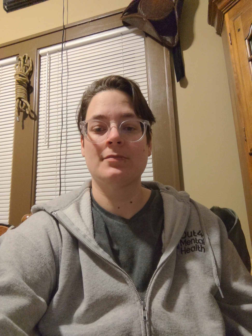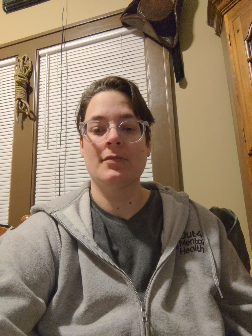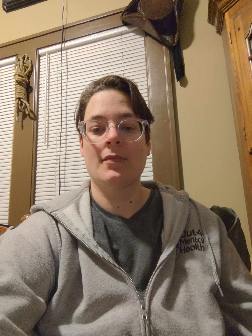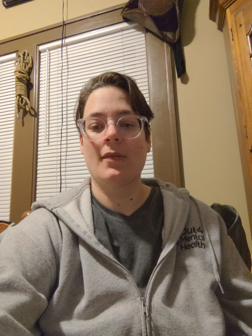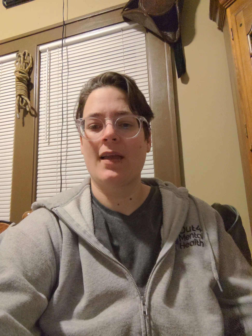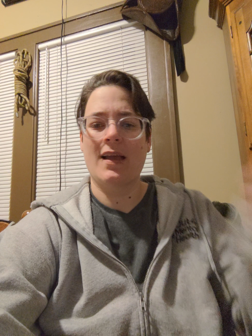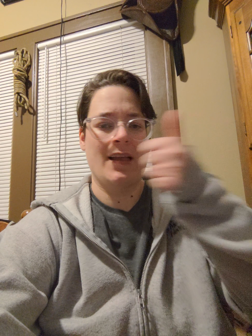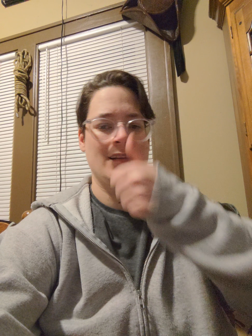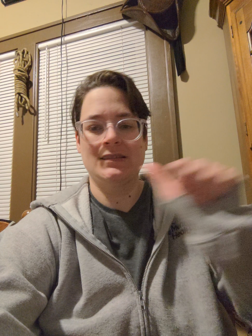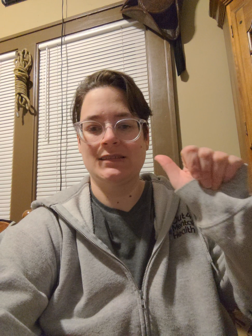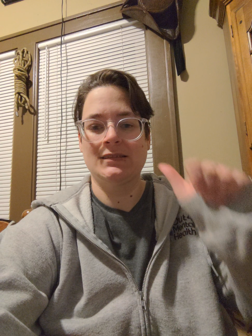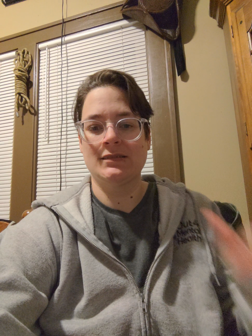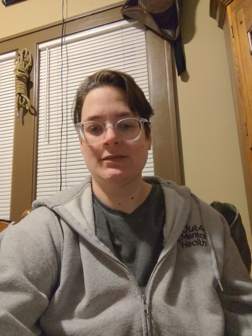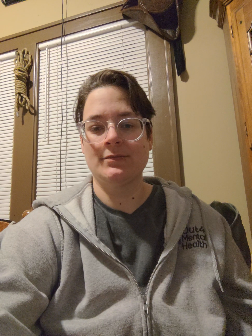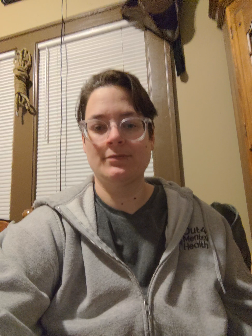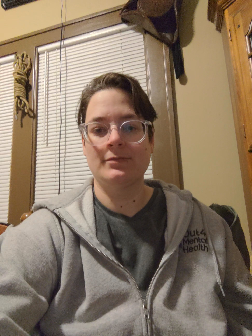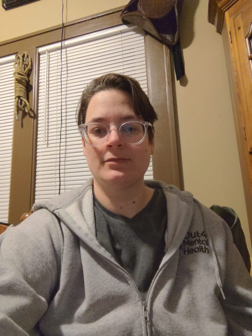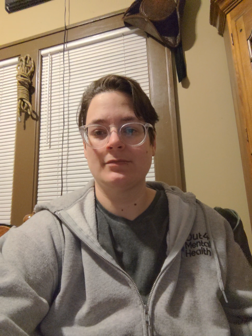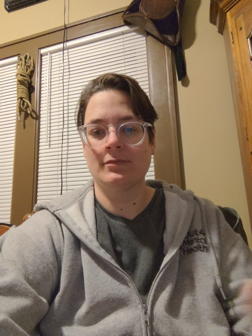any